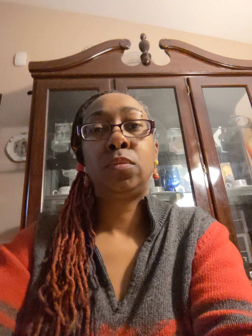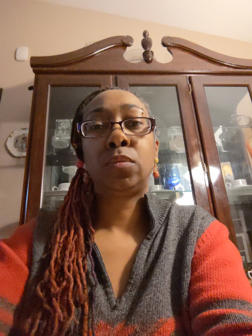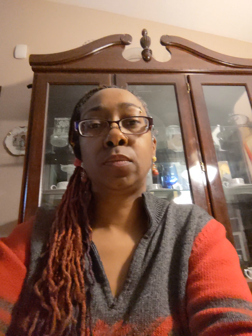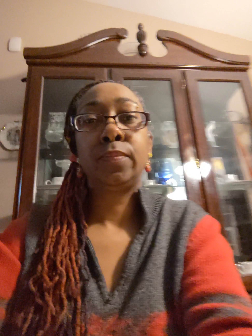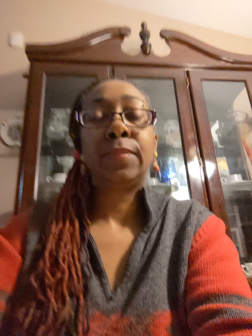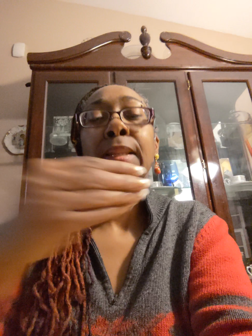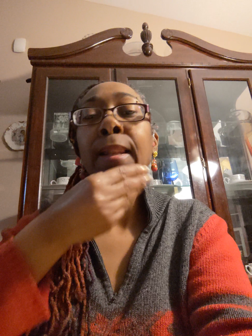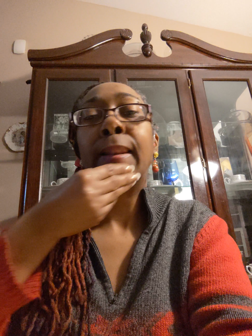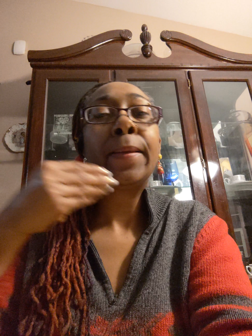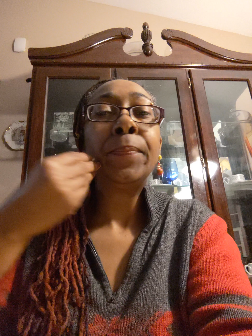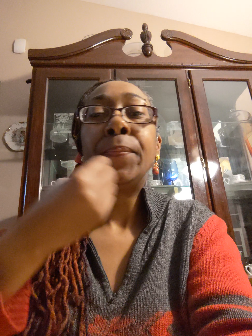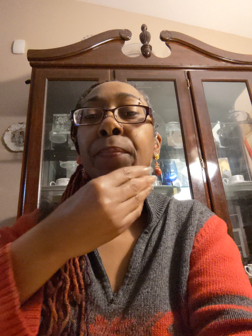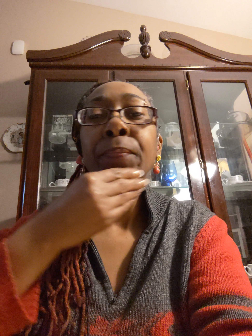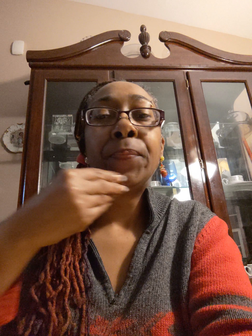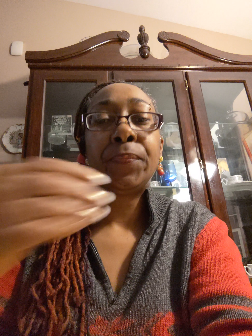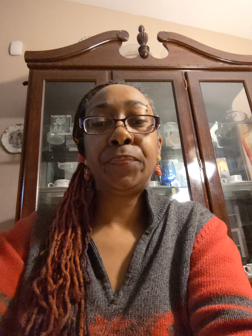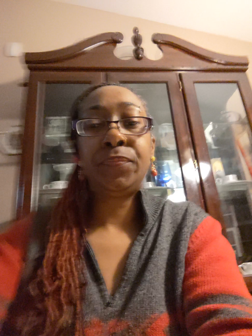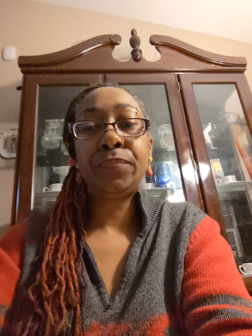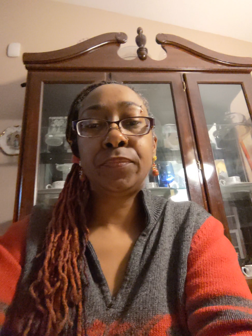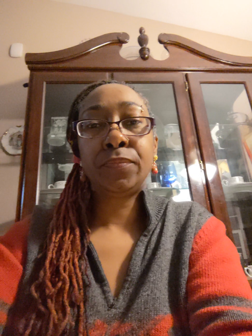napkin